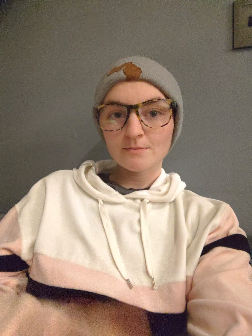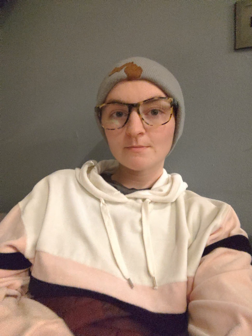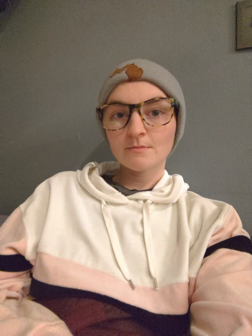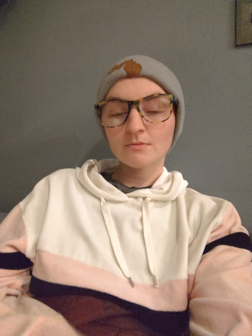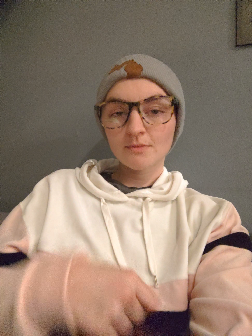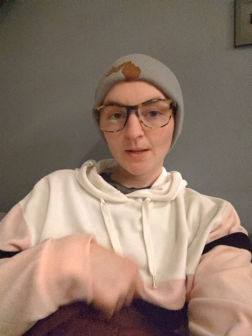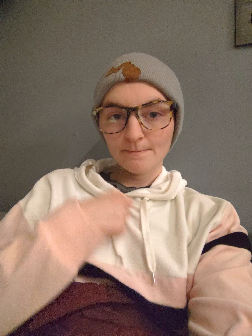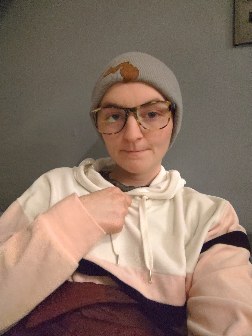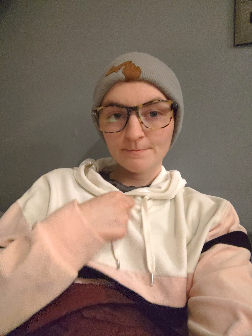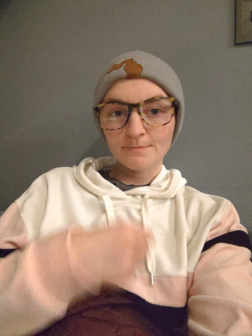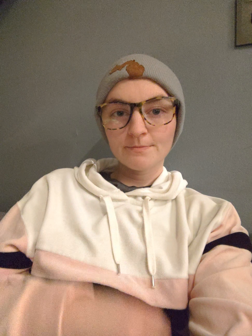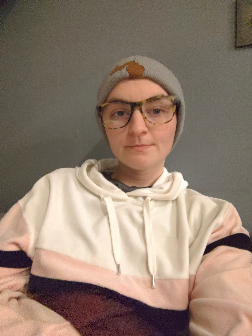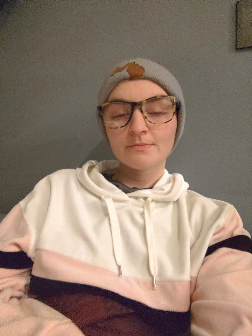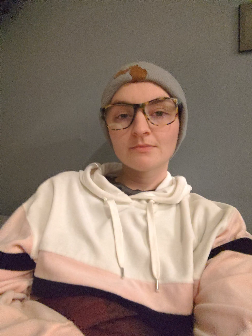zipper